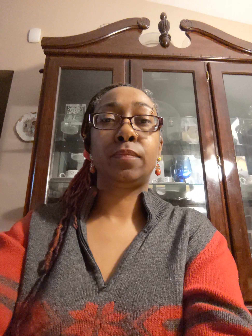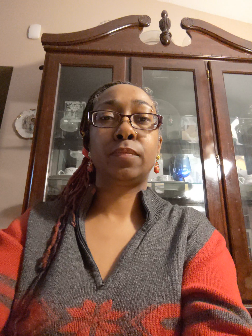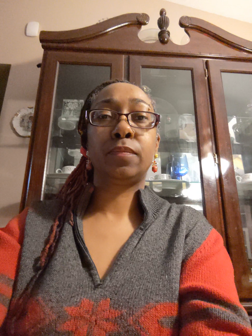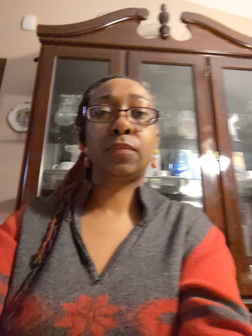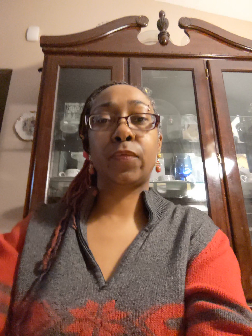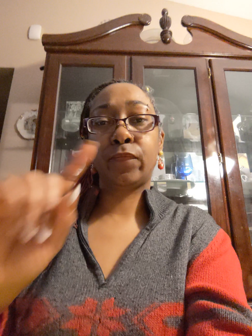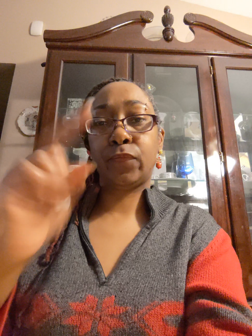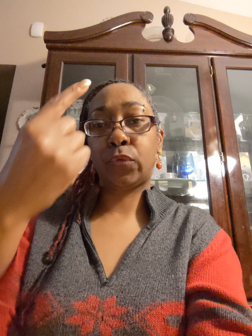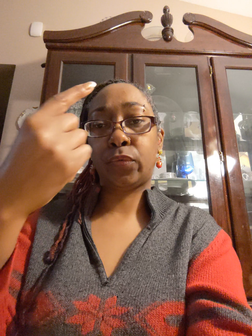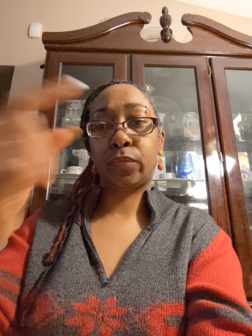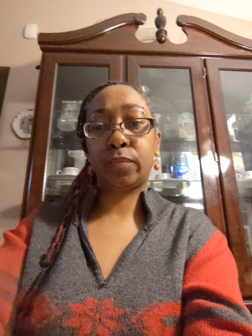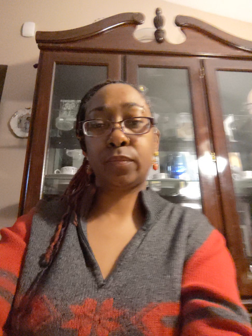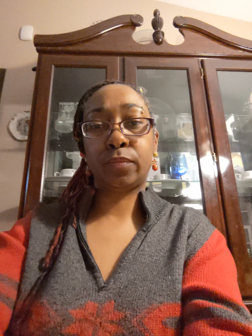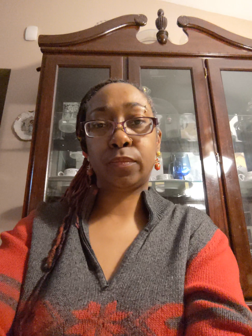first